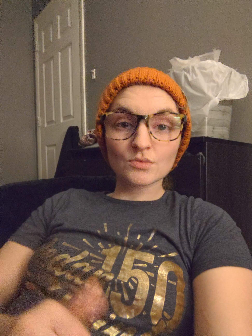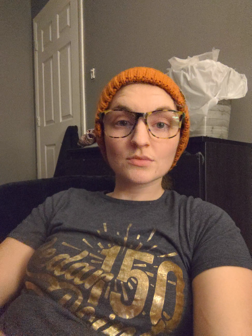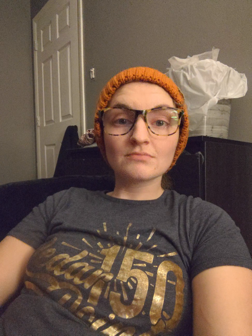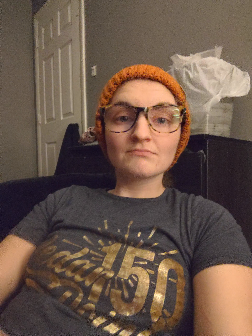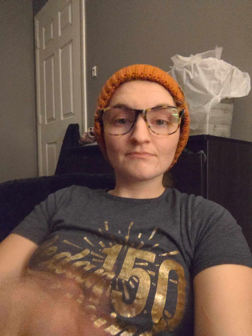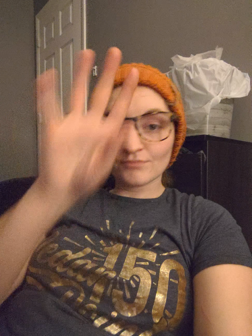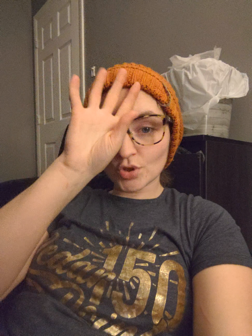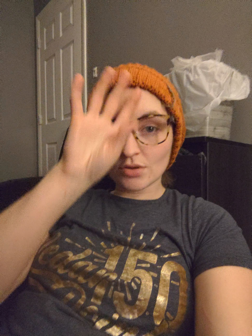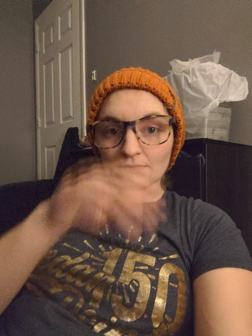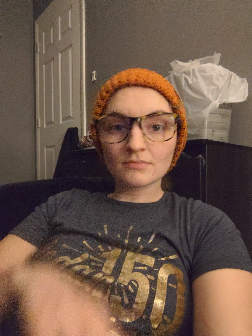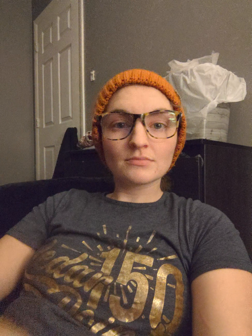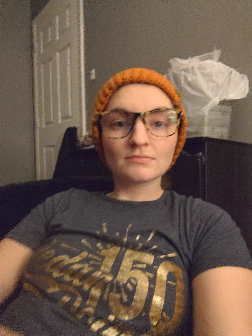fireman